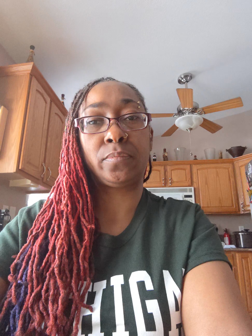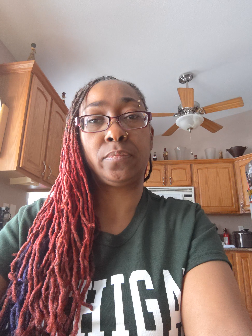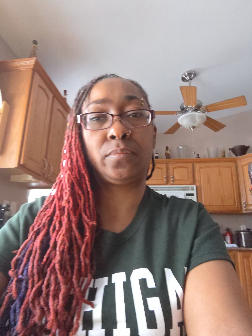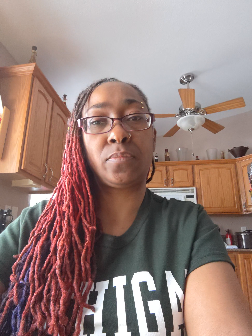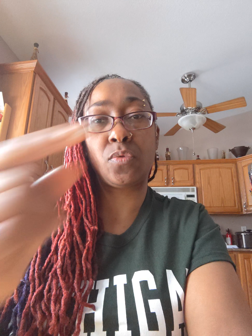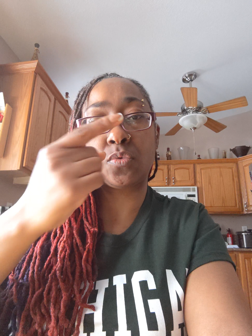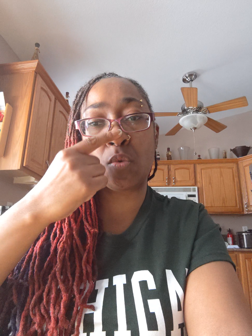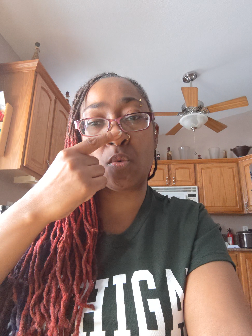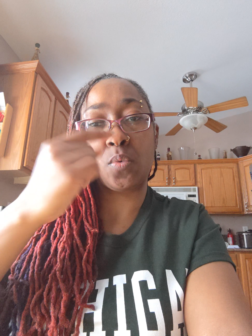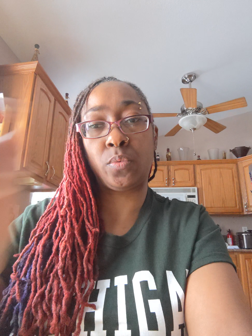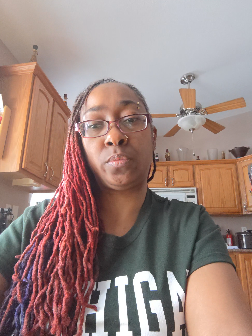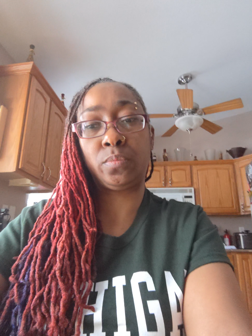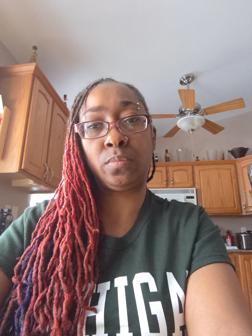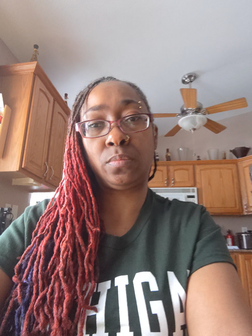nose